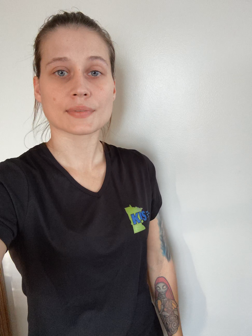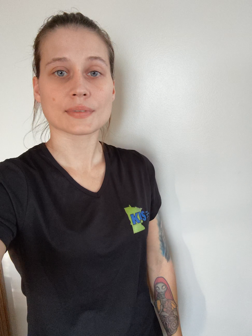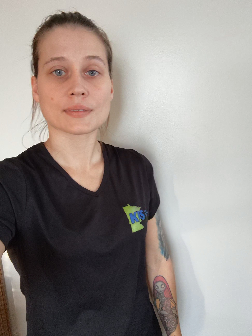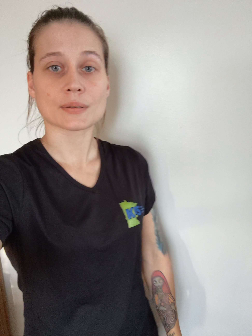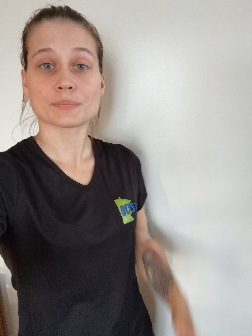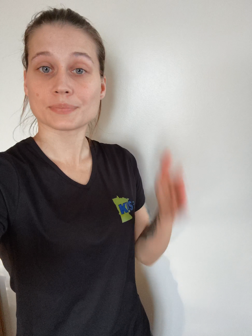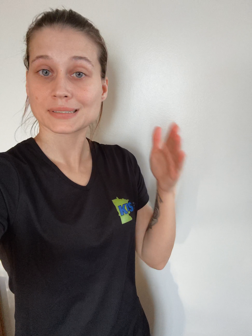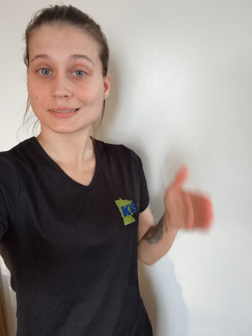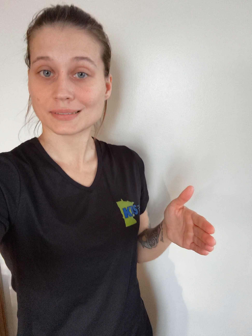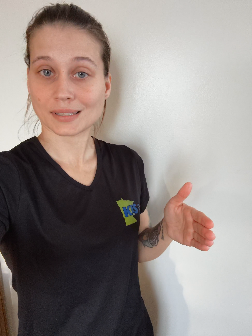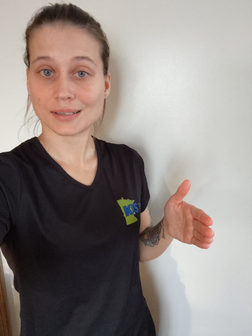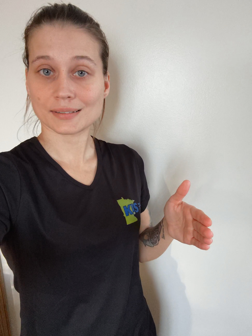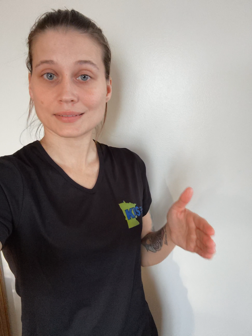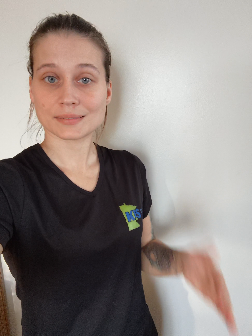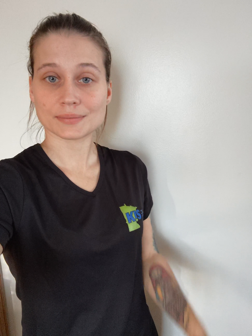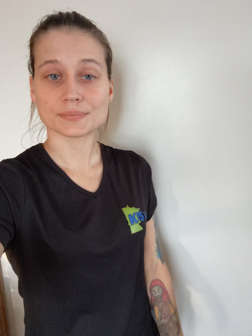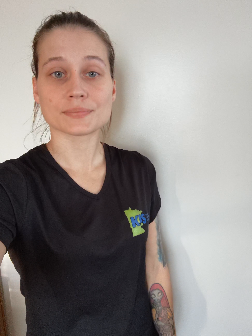beside